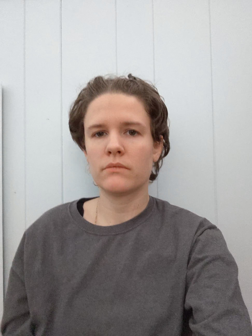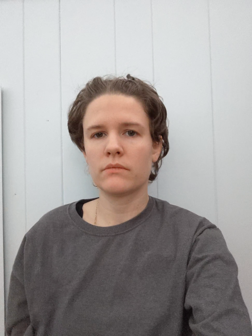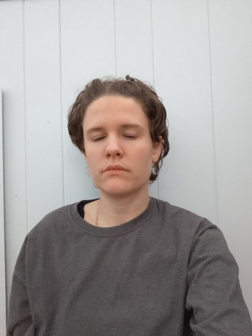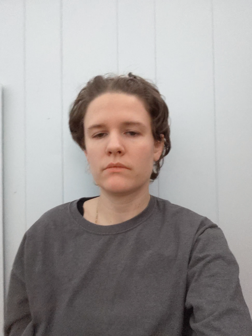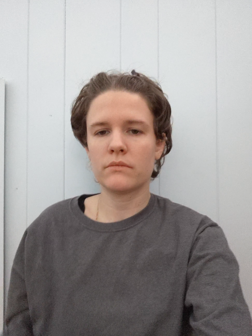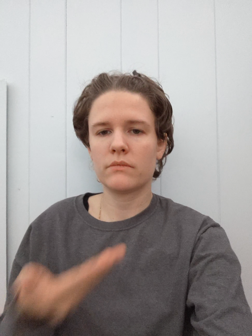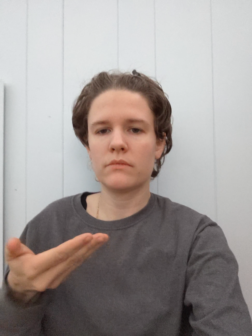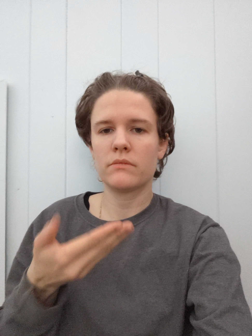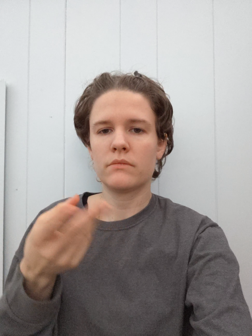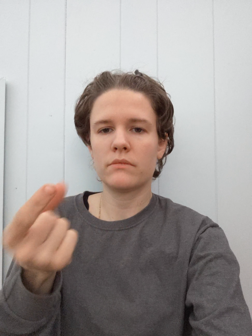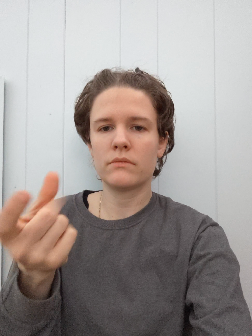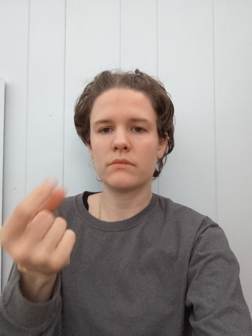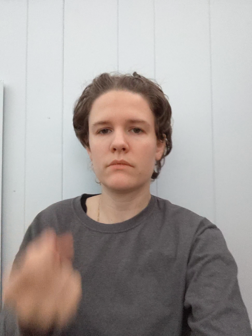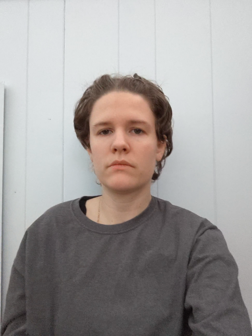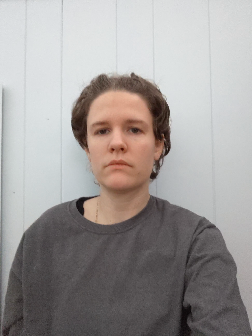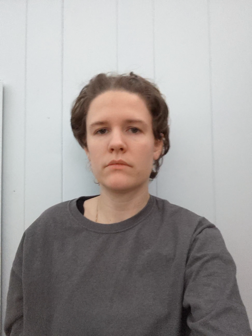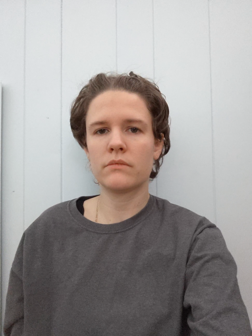puppy